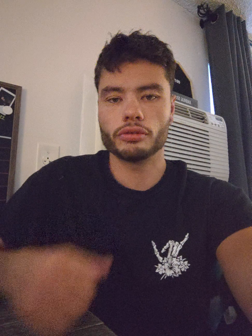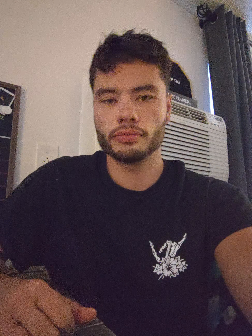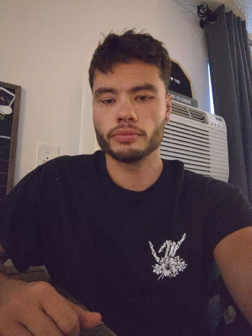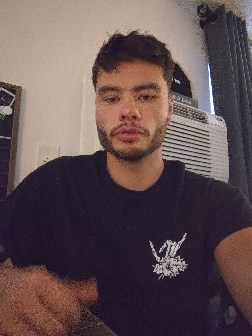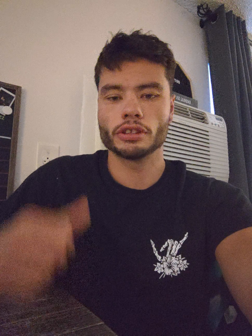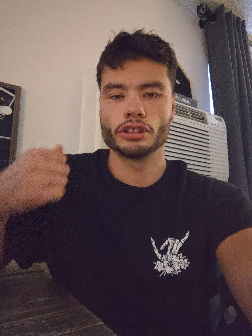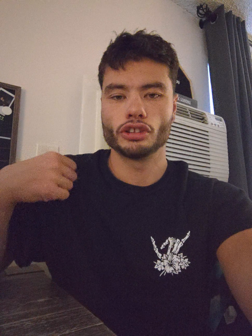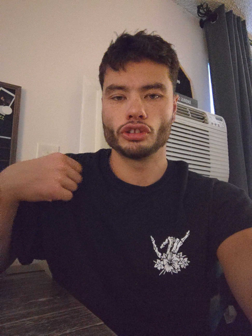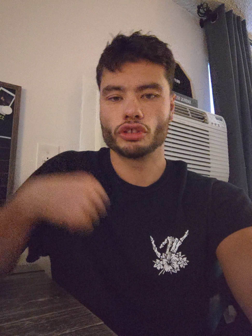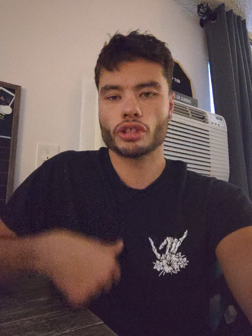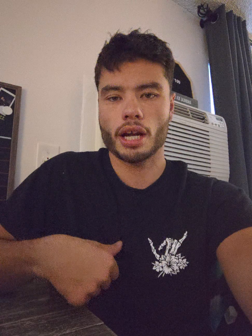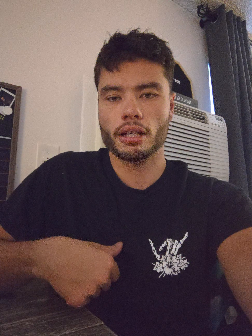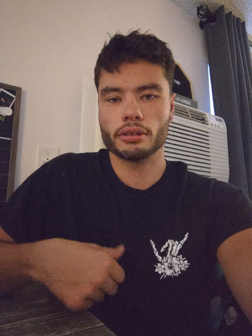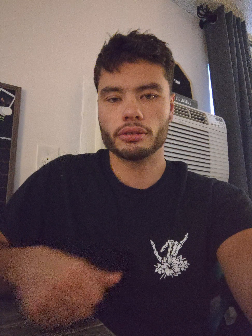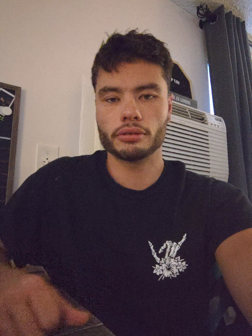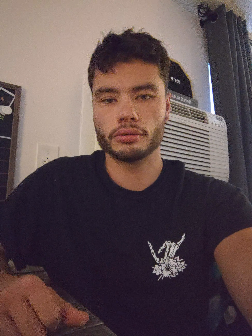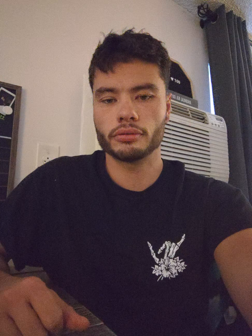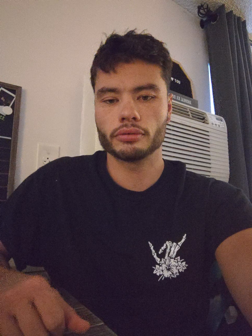jacket